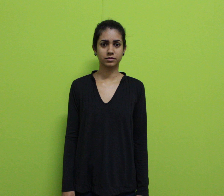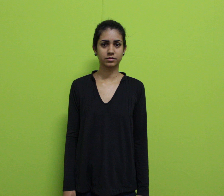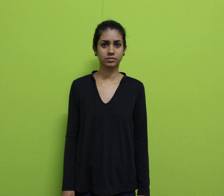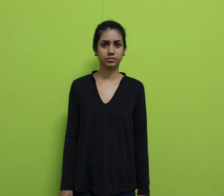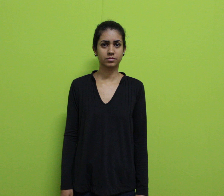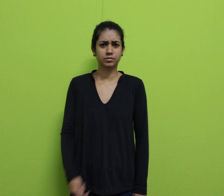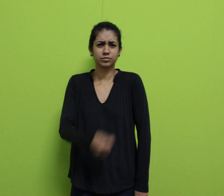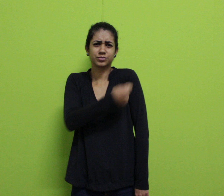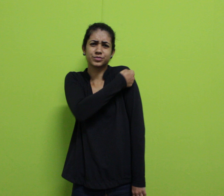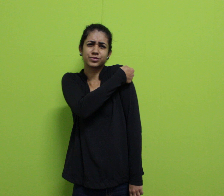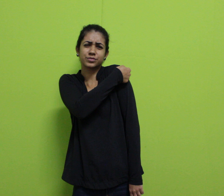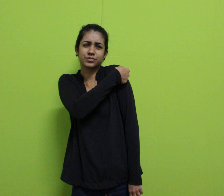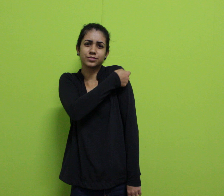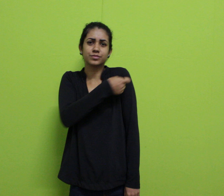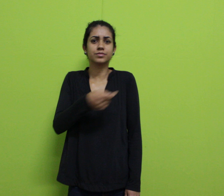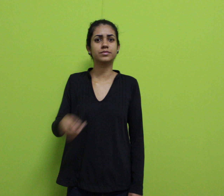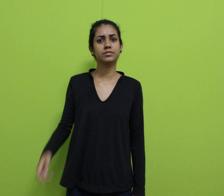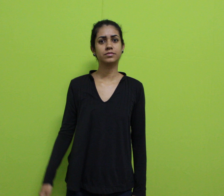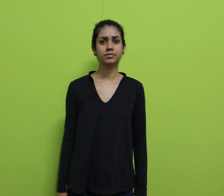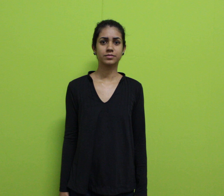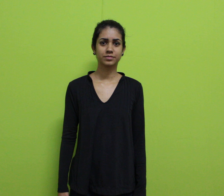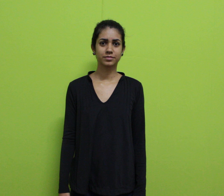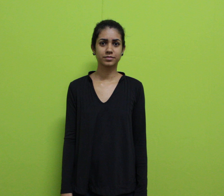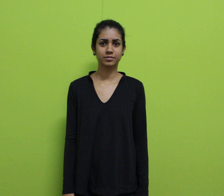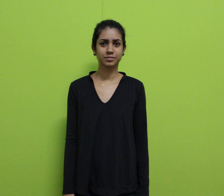vacina